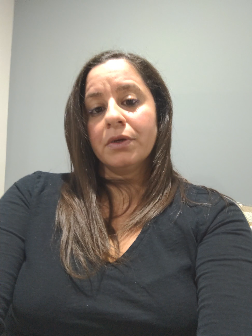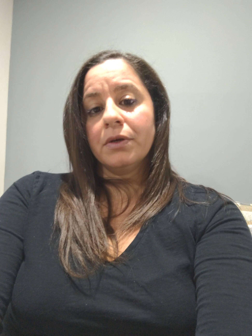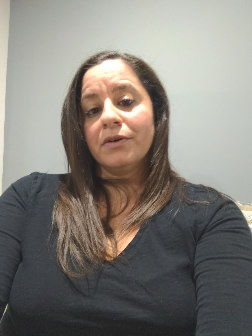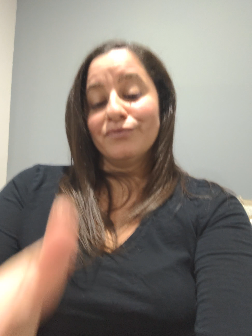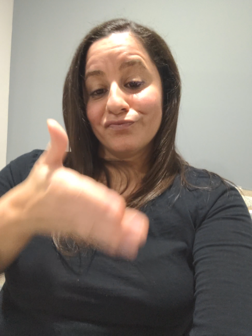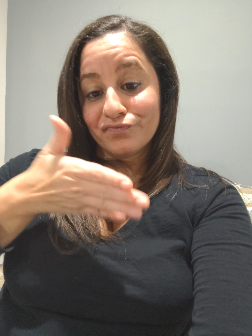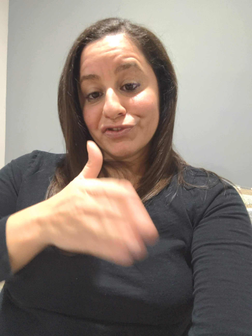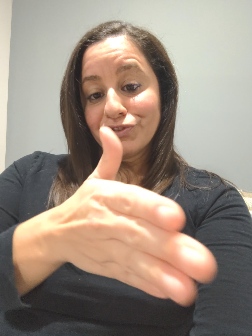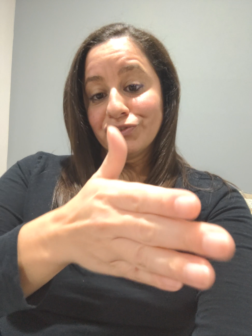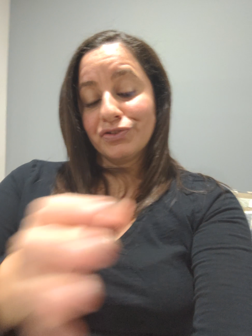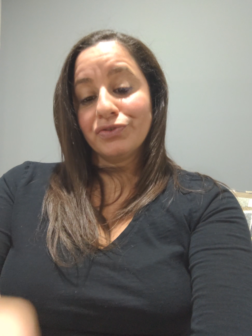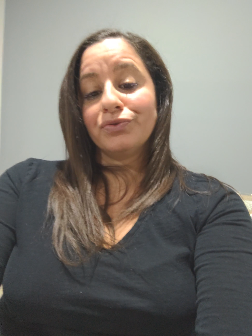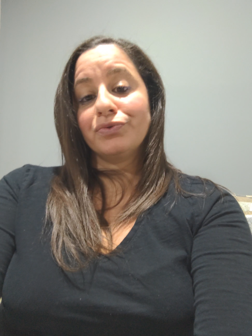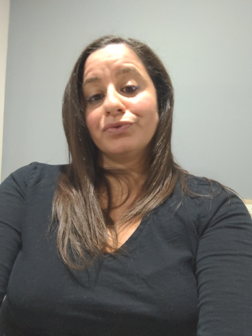fish